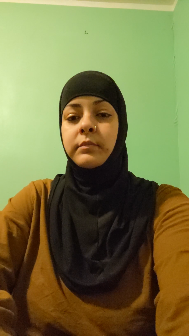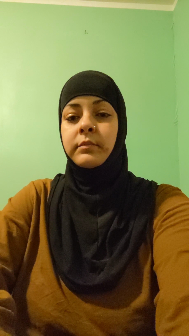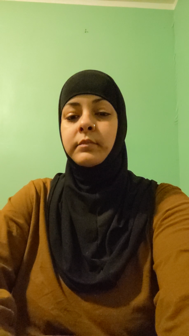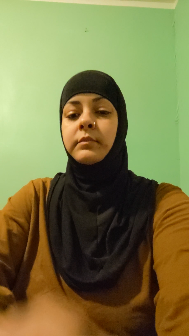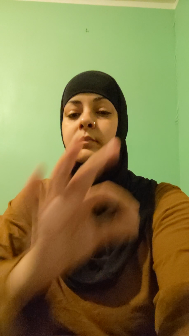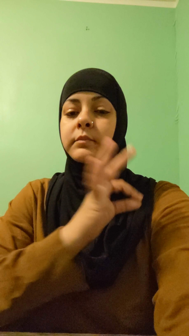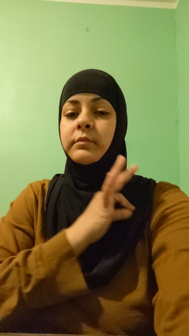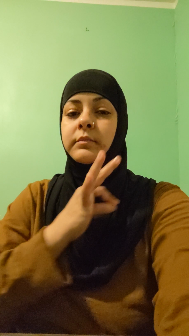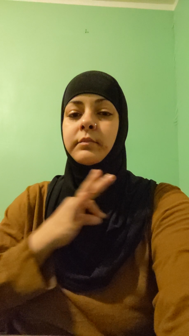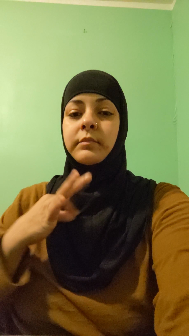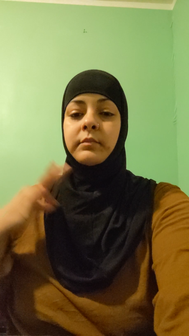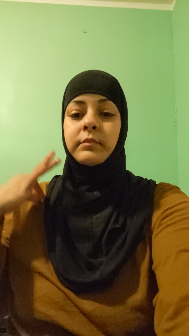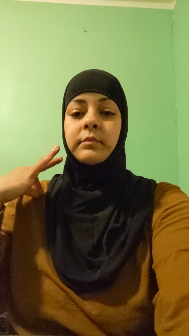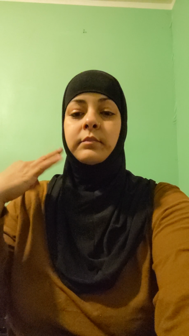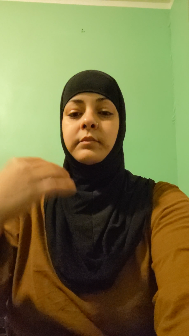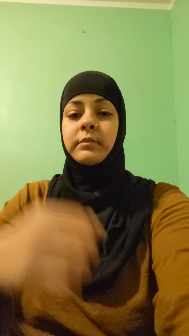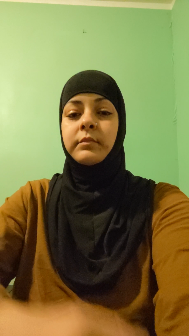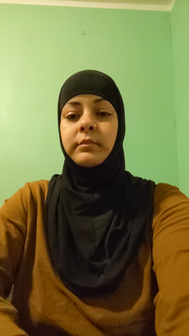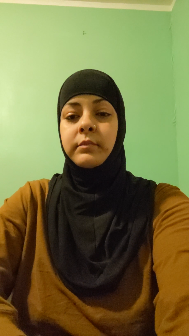beads